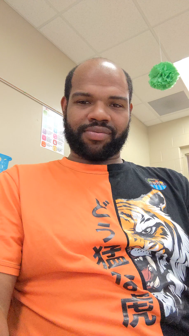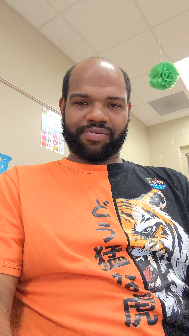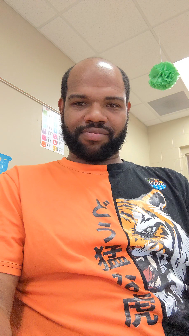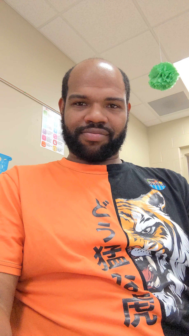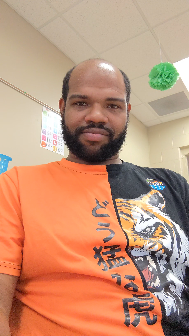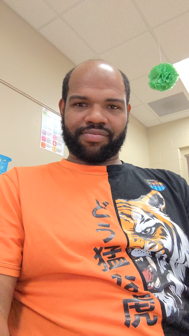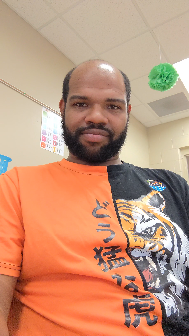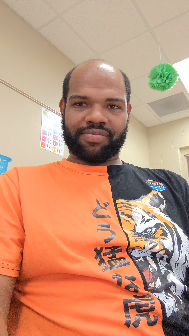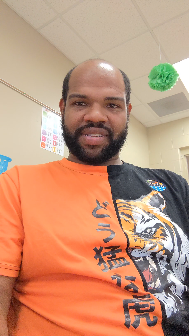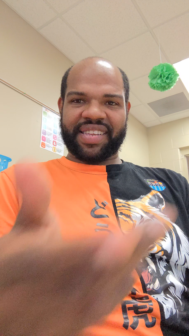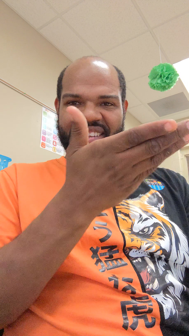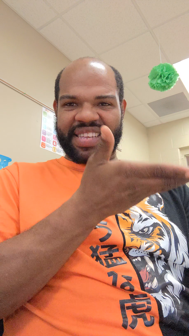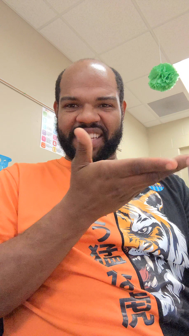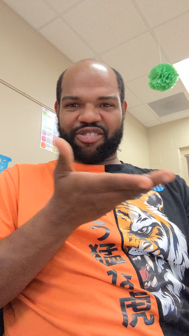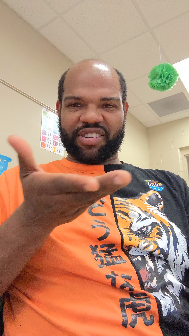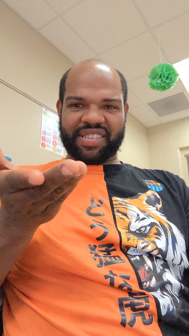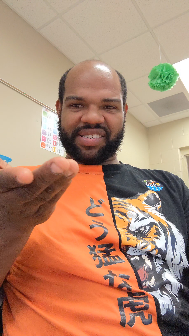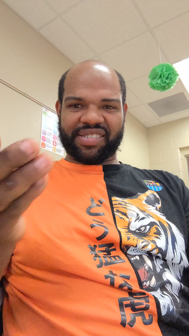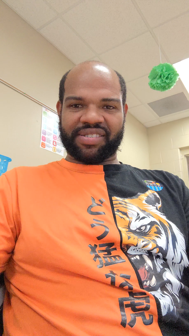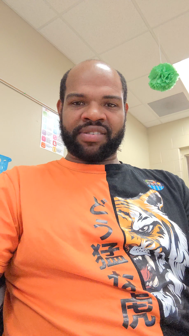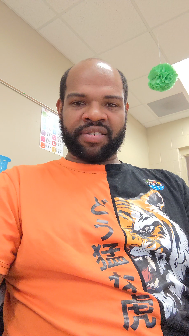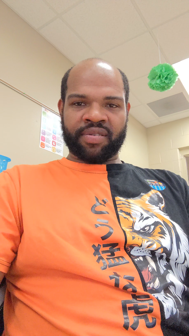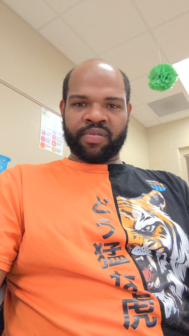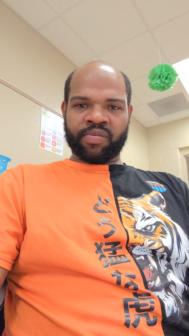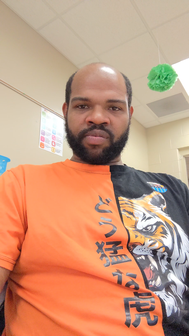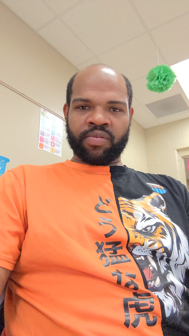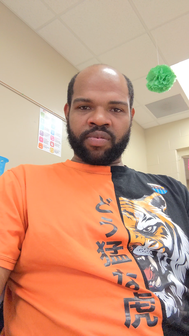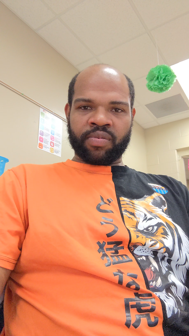carry